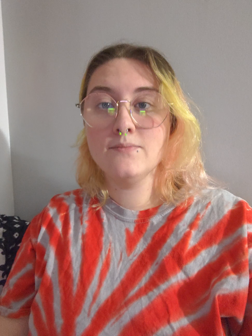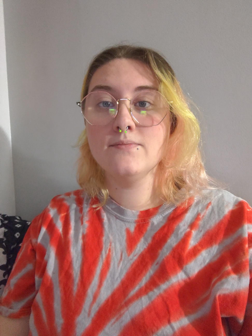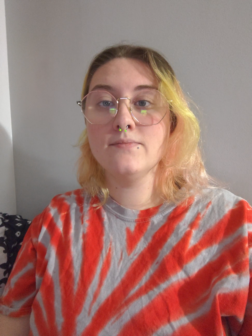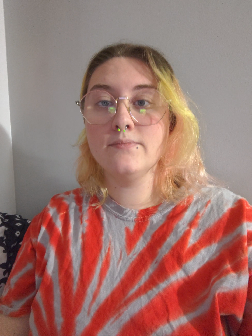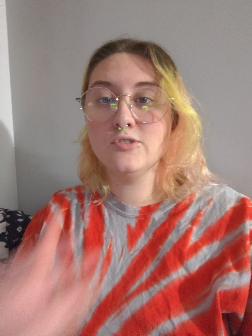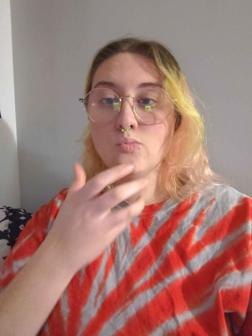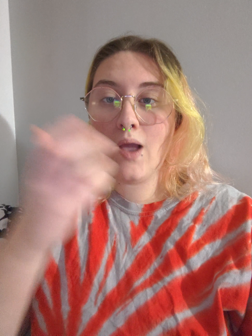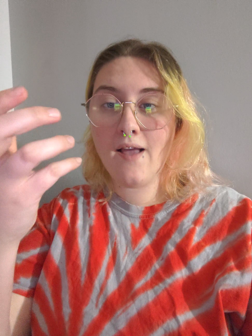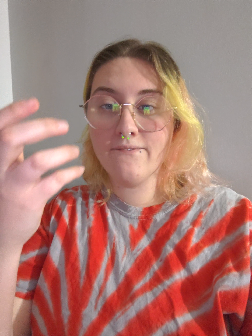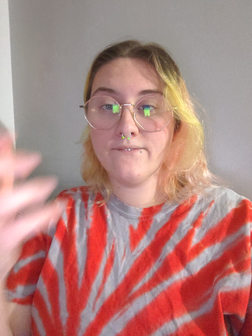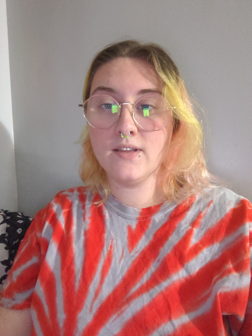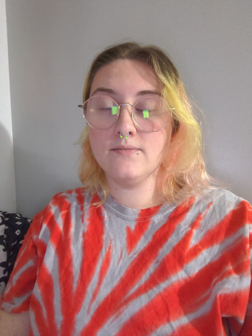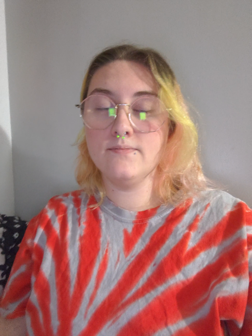giraffe